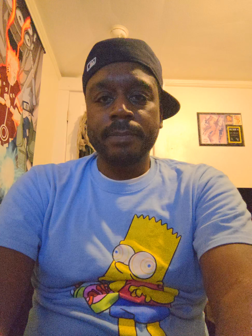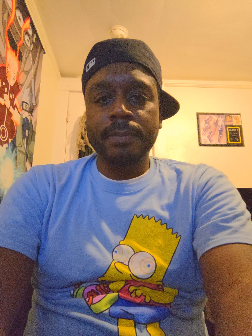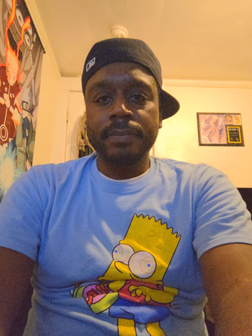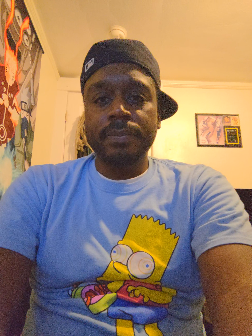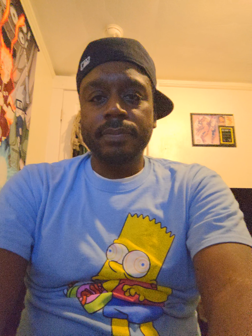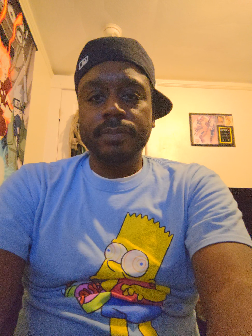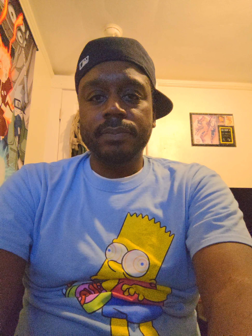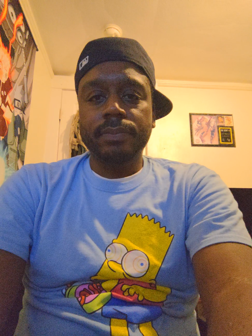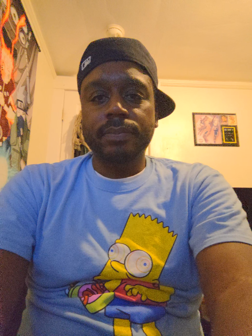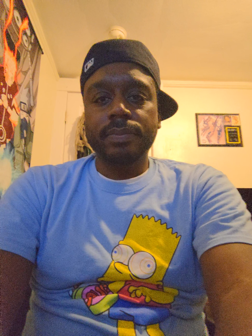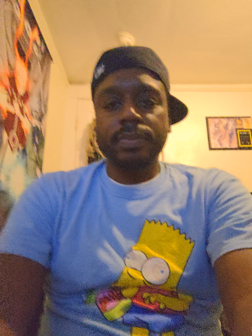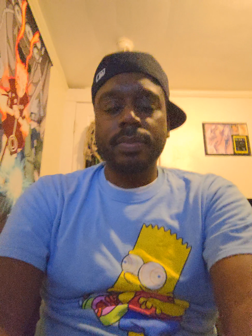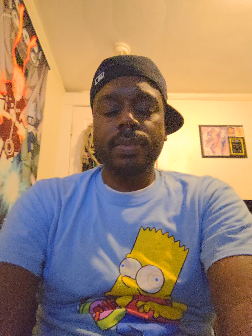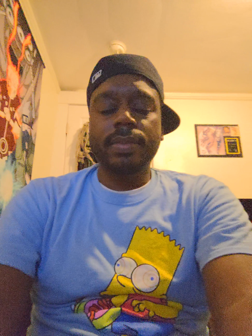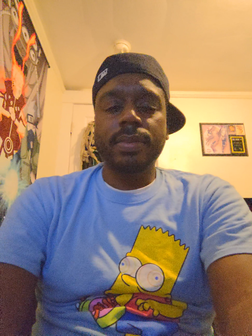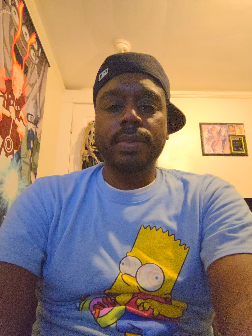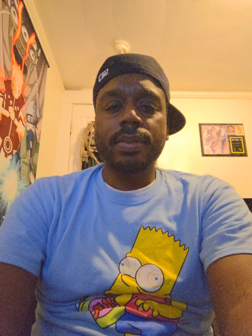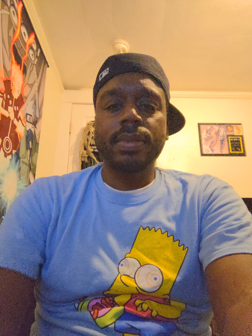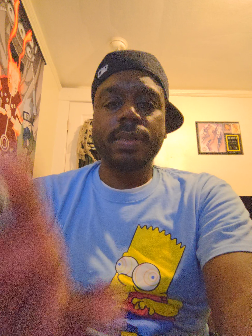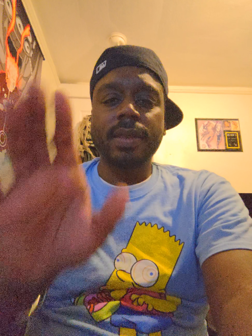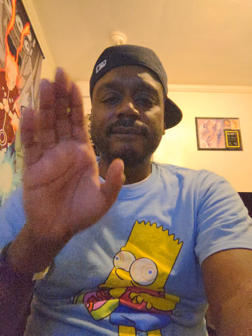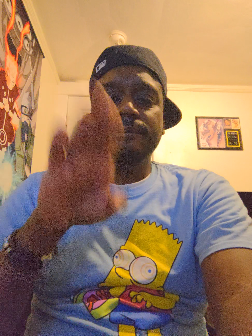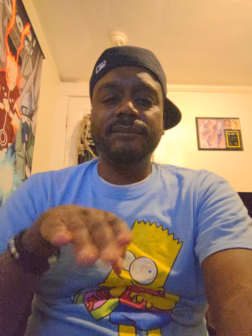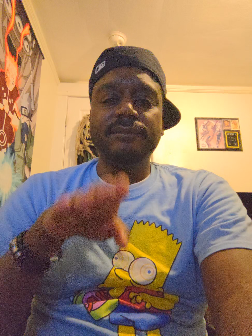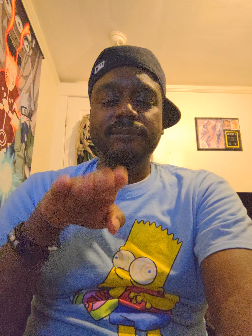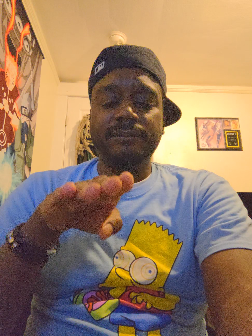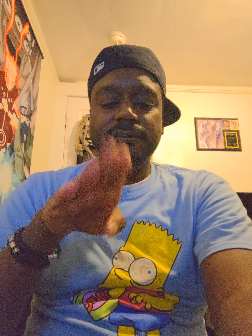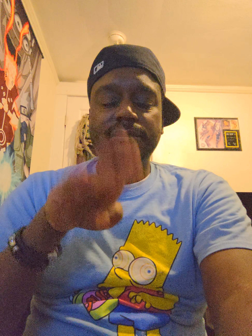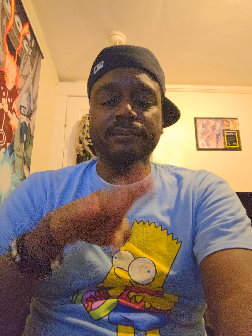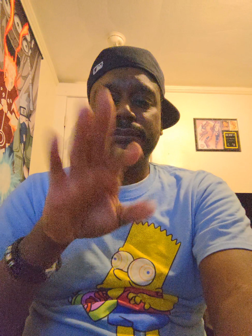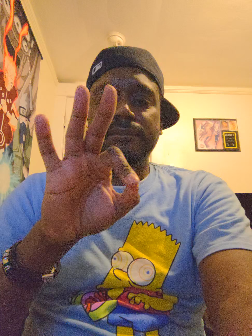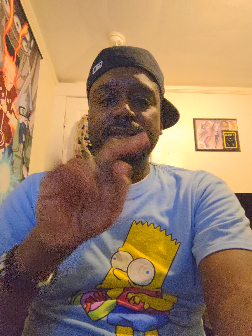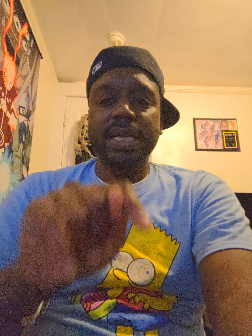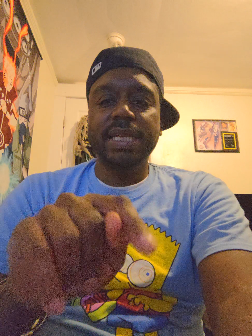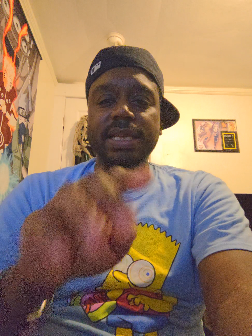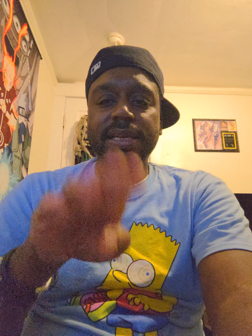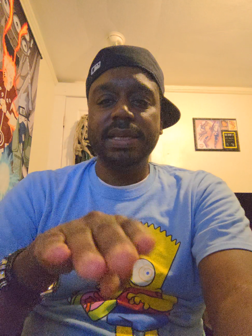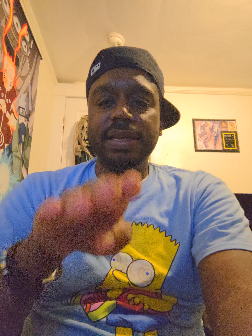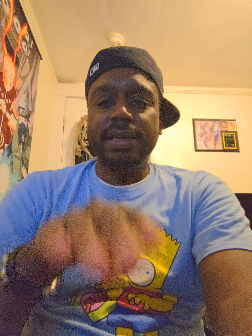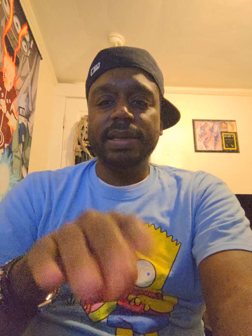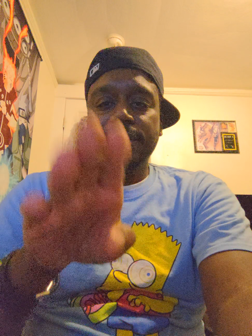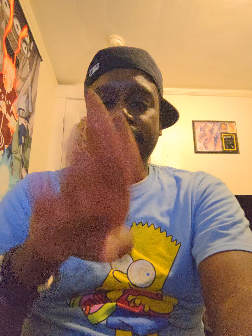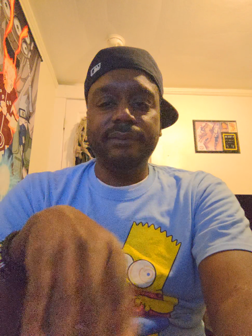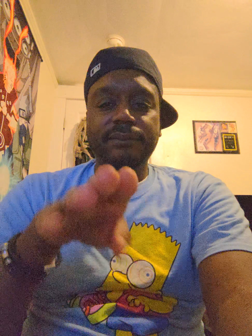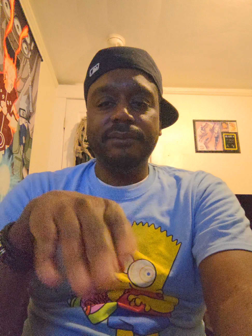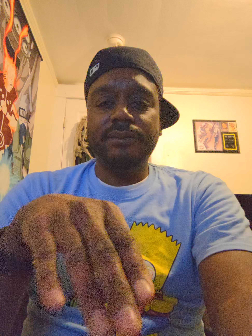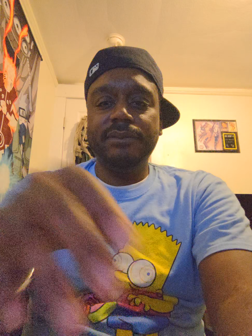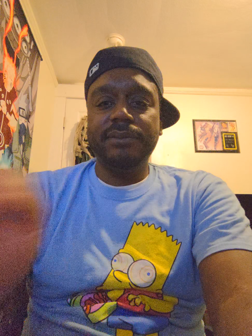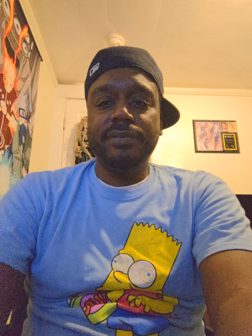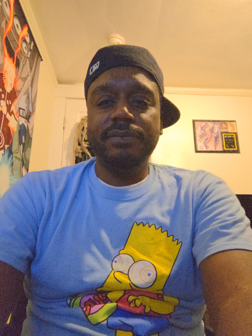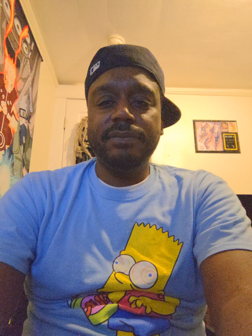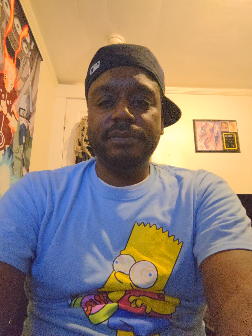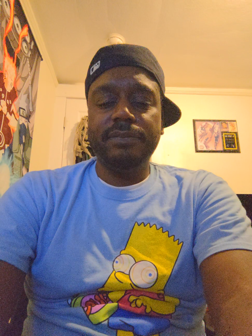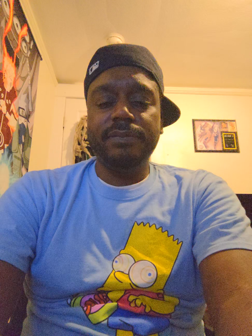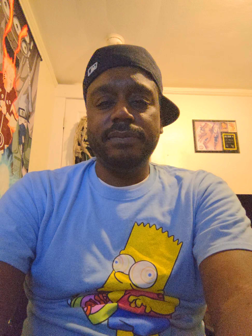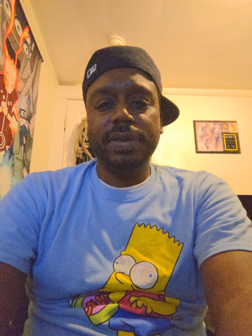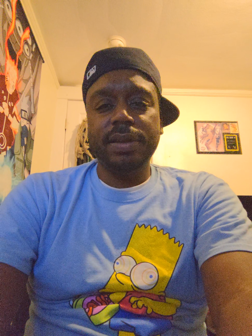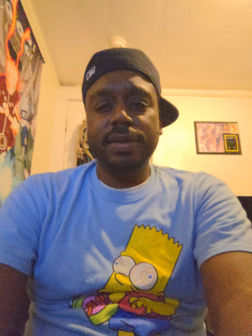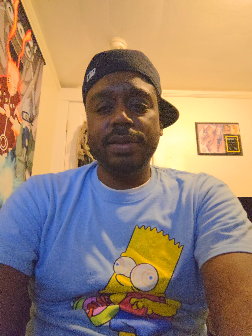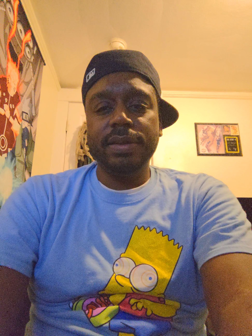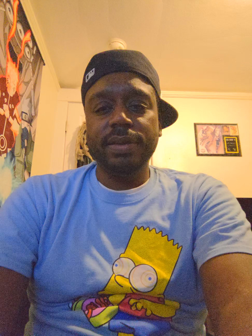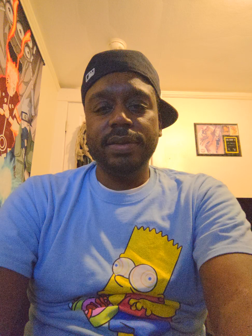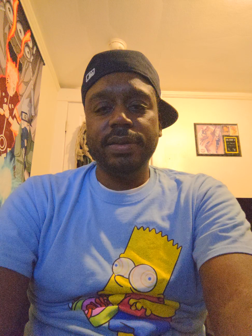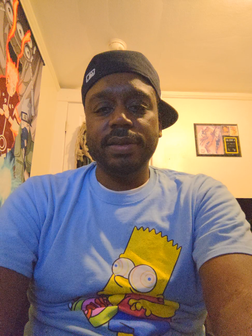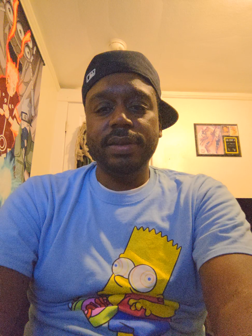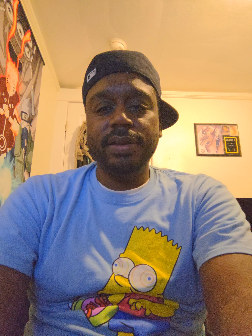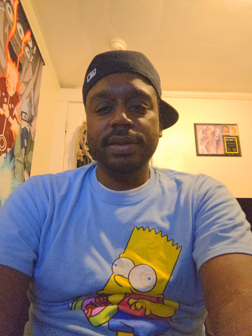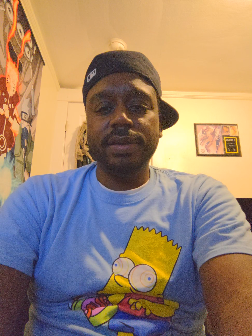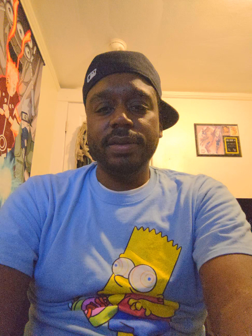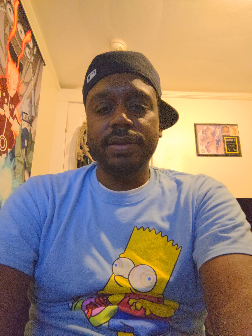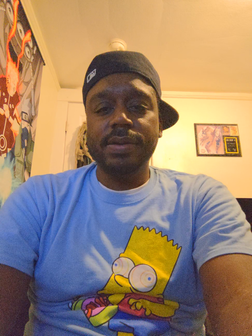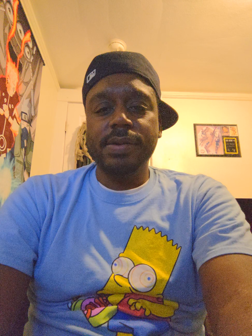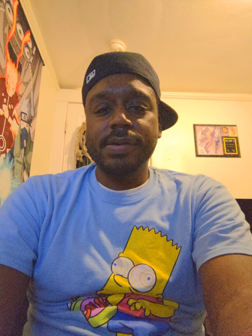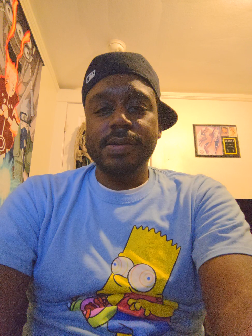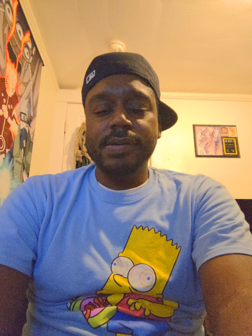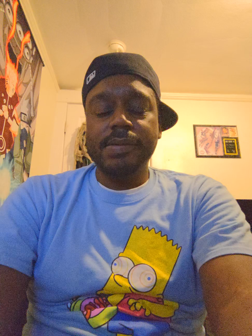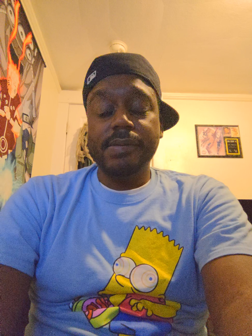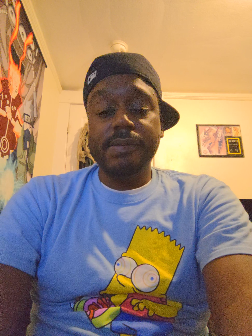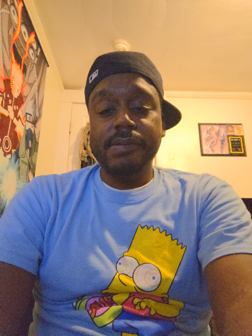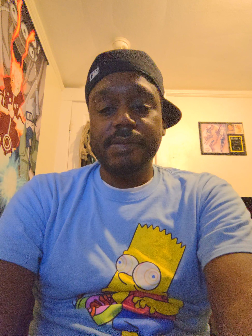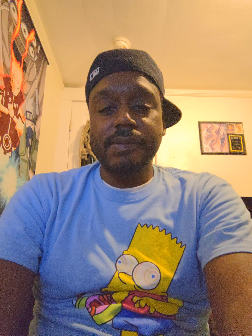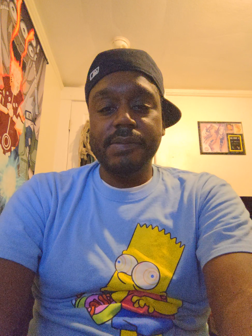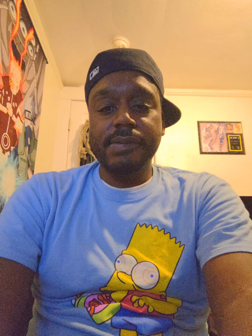feet